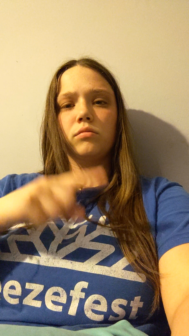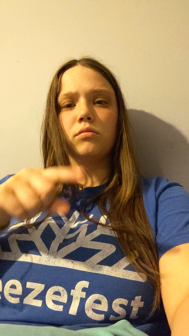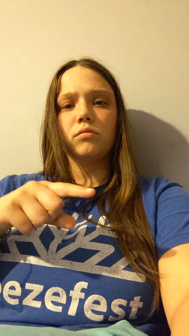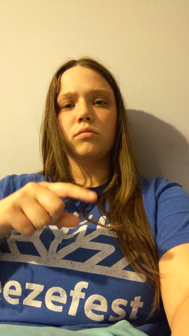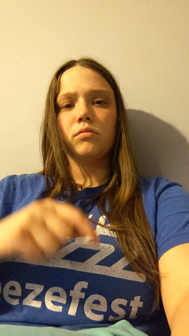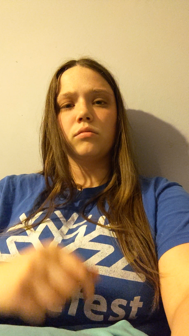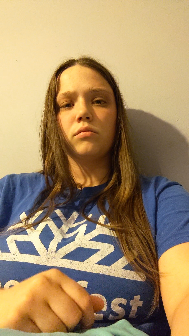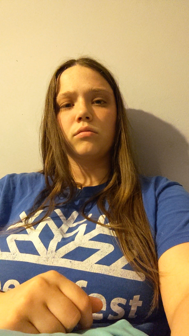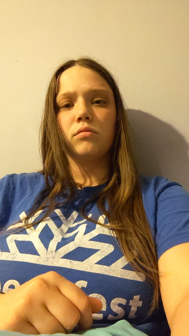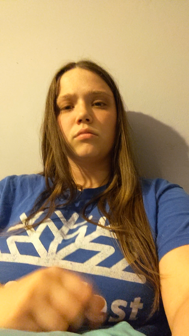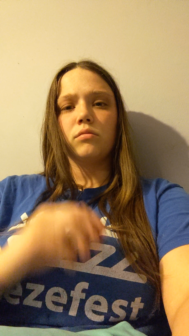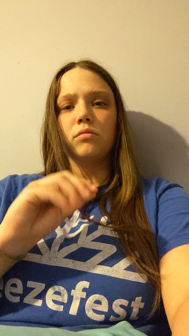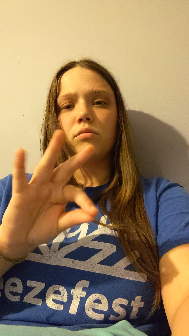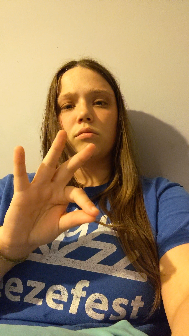of